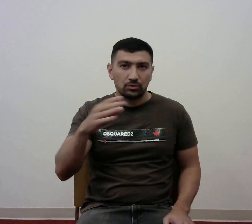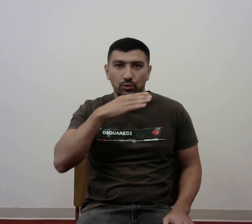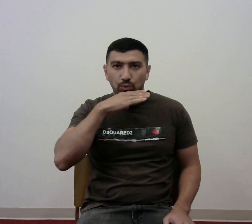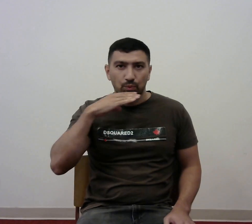çox